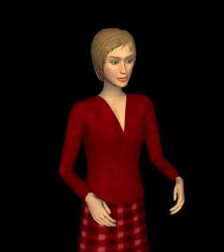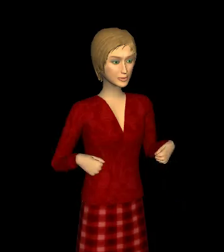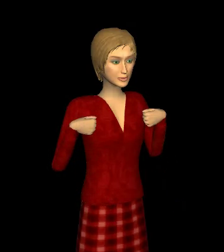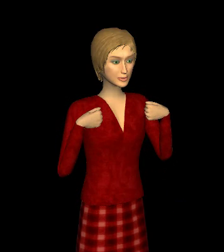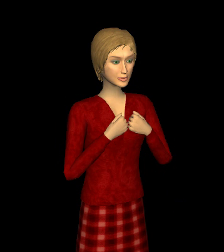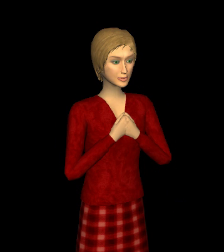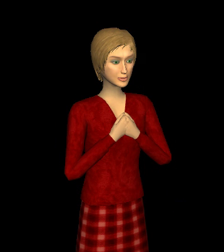معطف